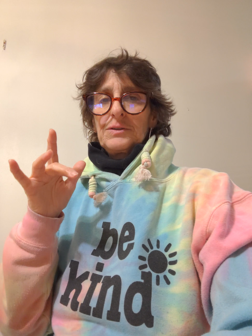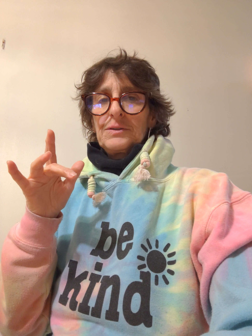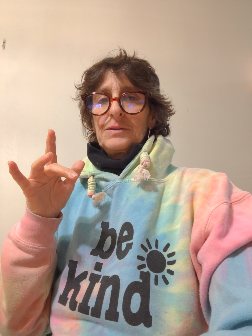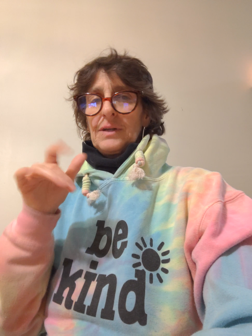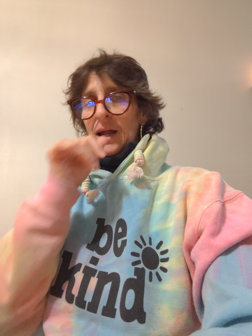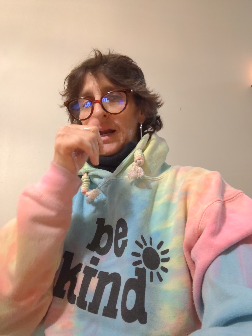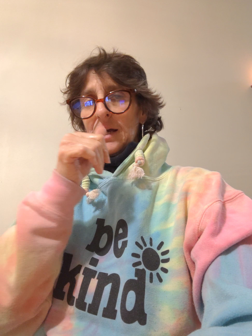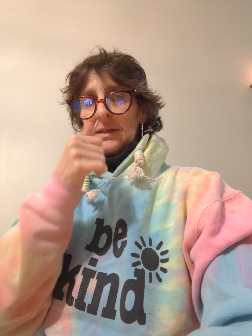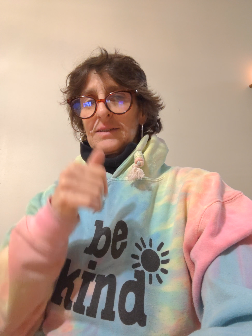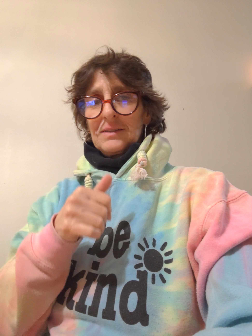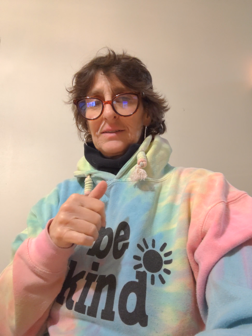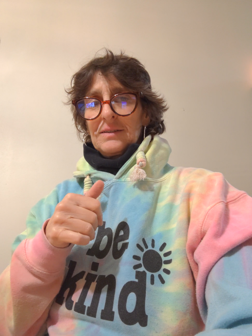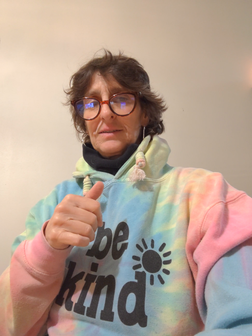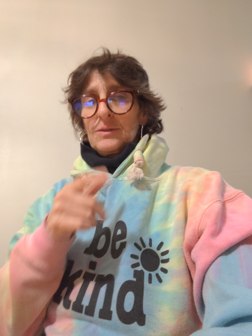nuts